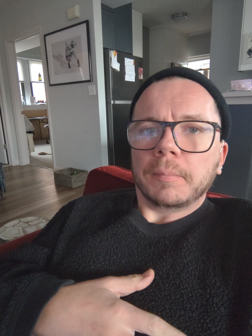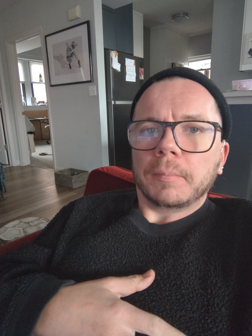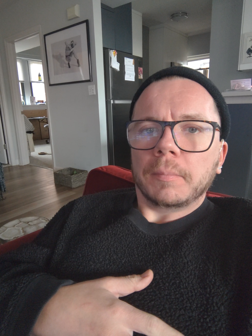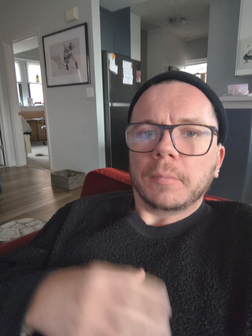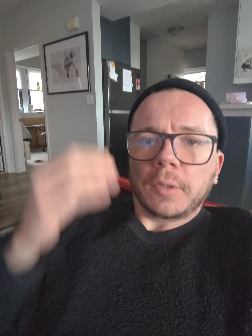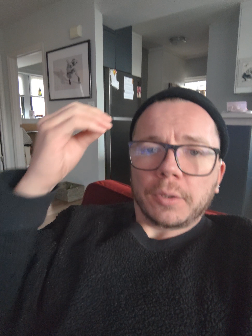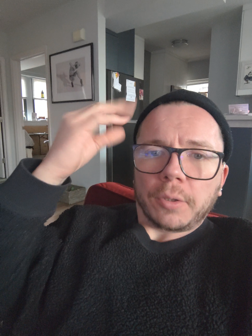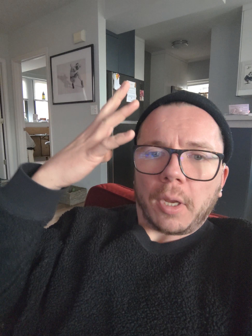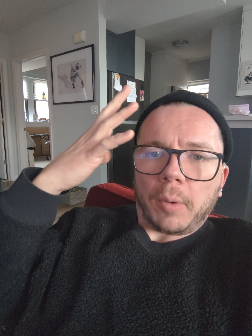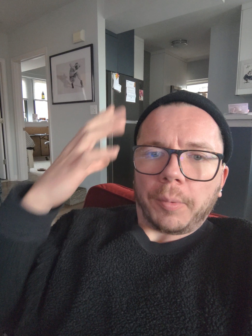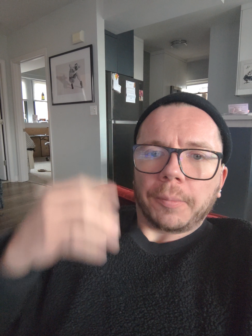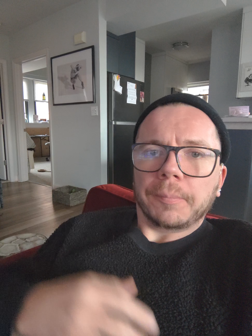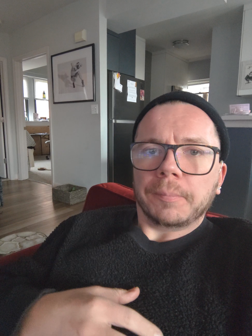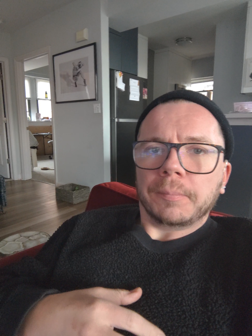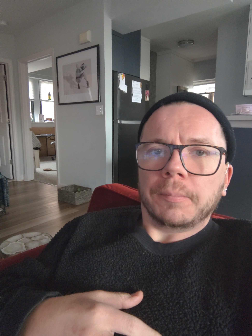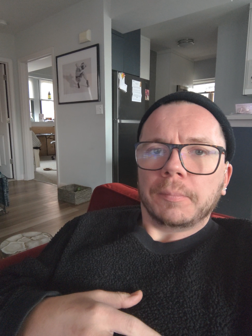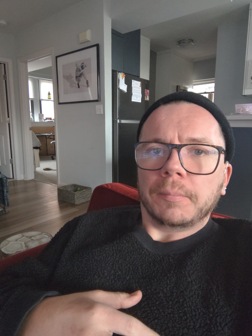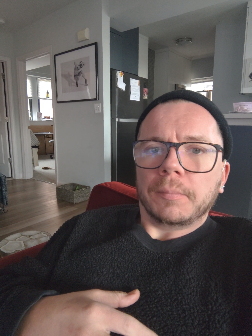shower